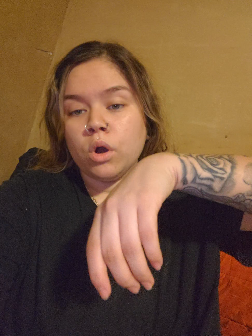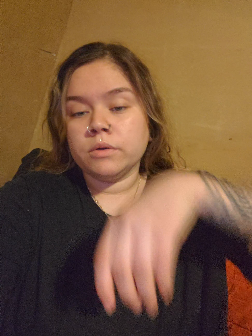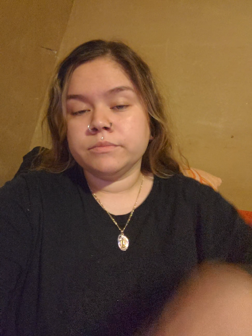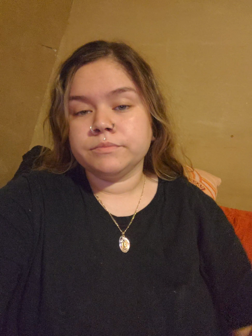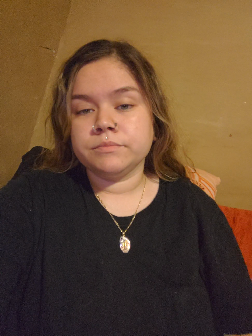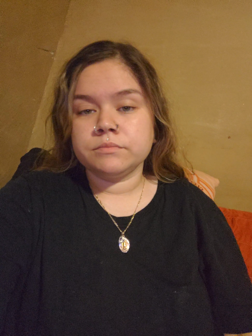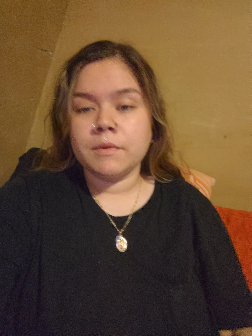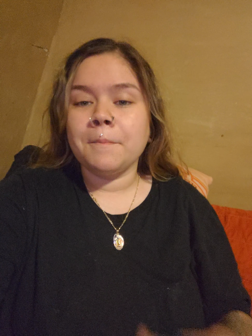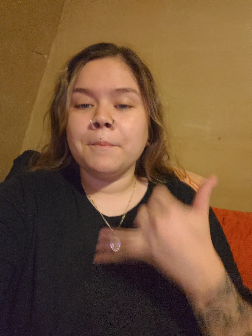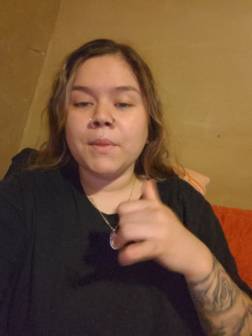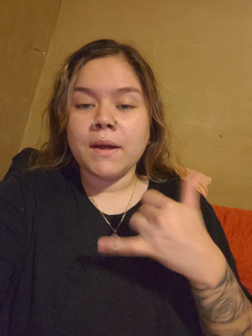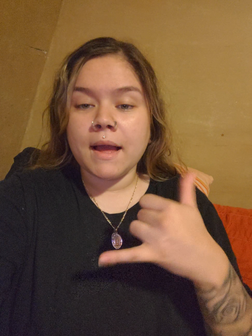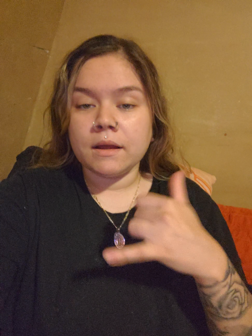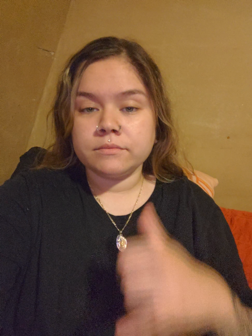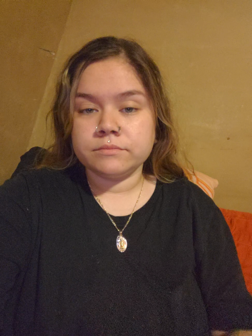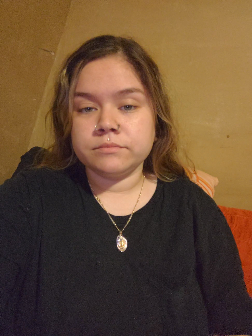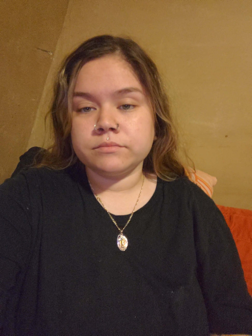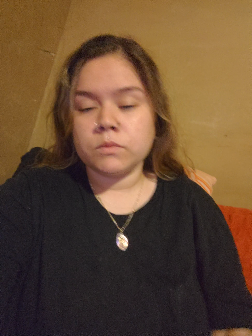play